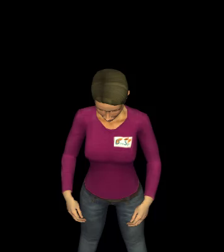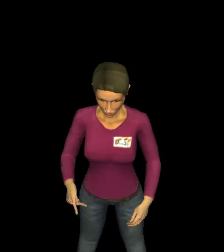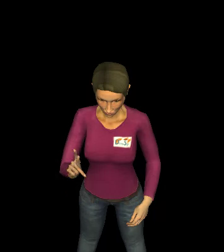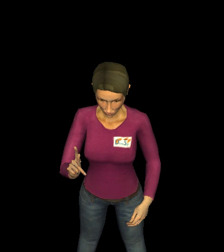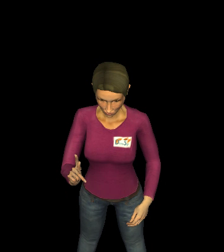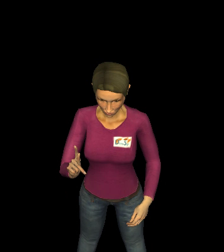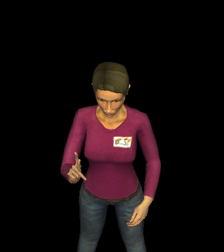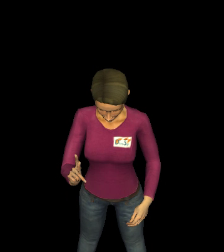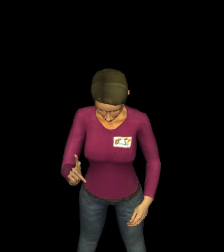كيلوجرامات